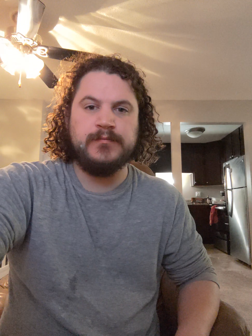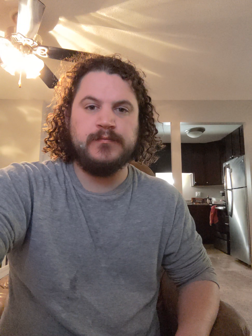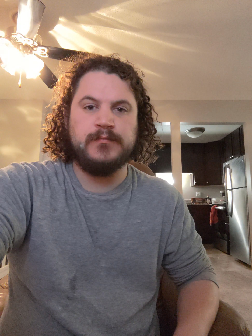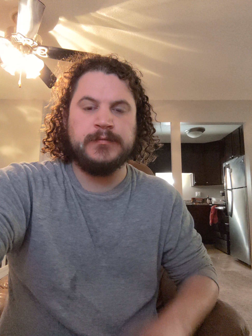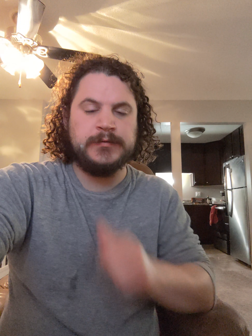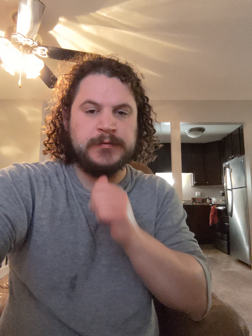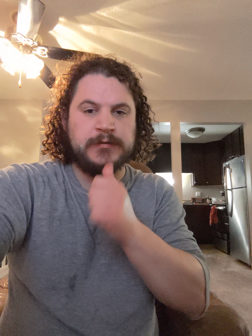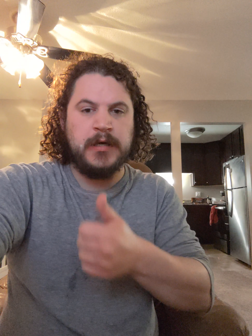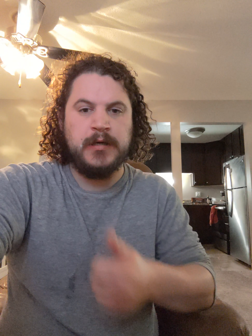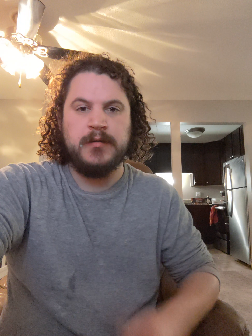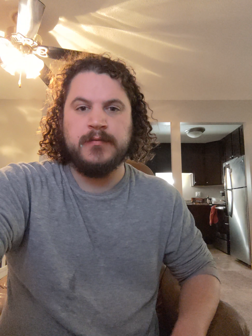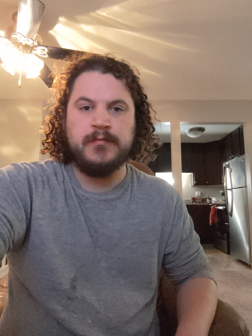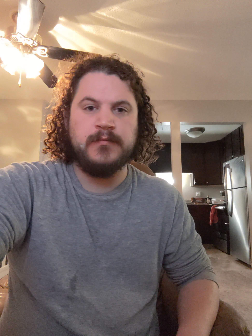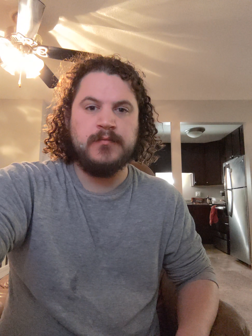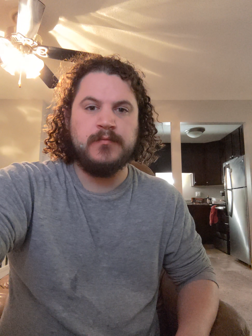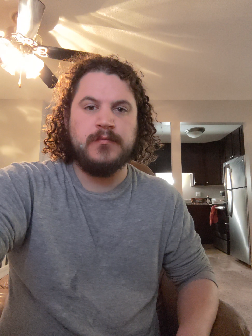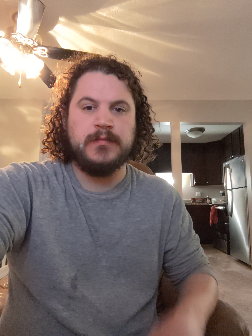not